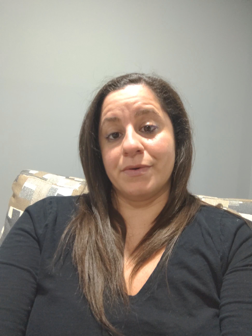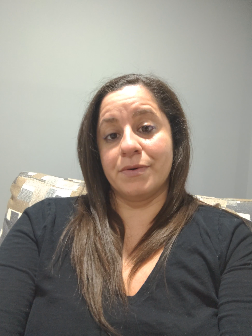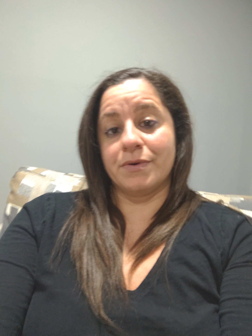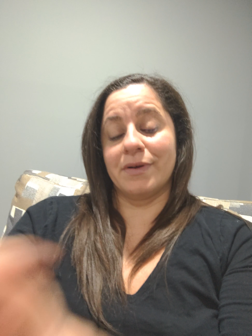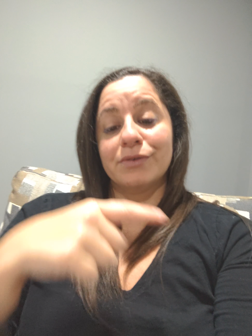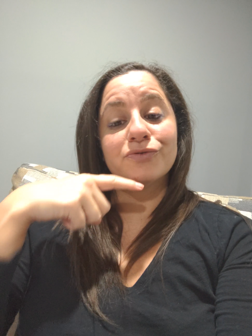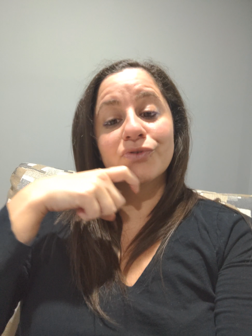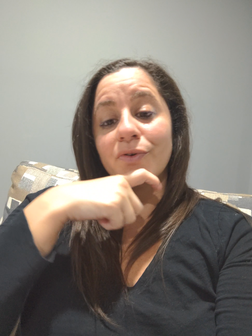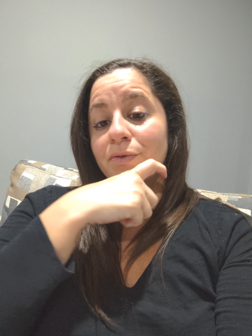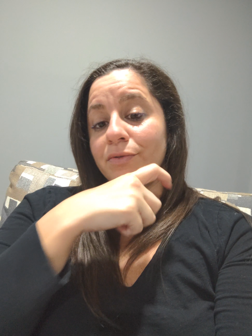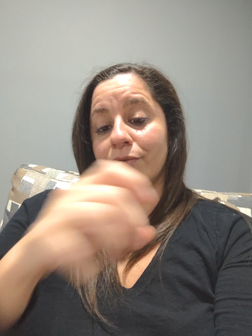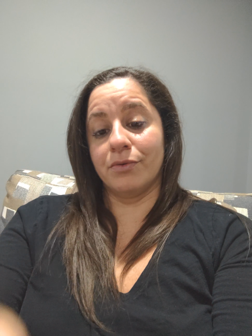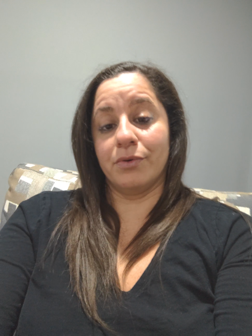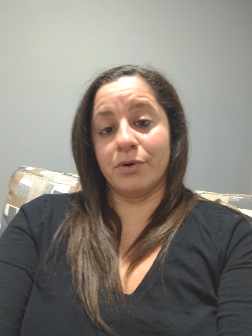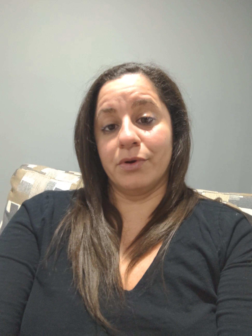cereal